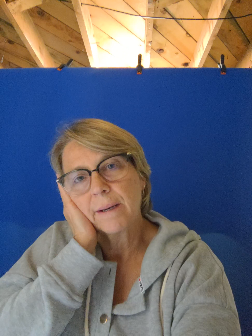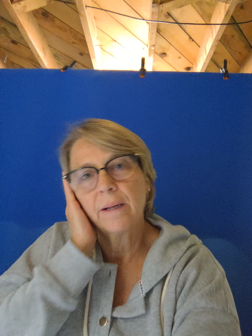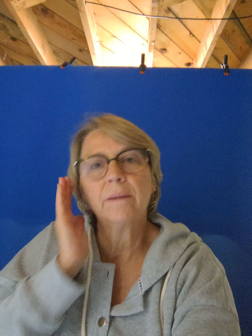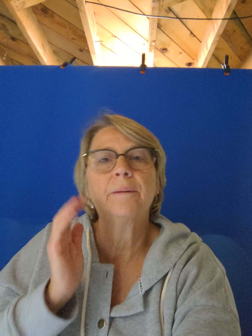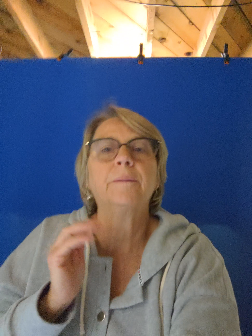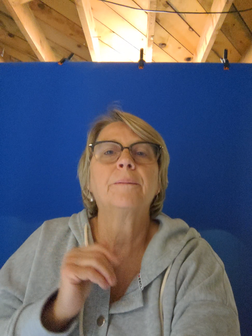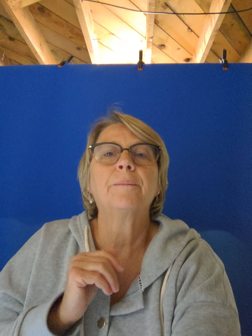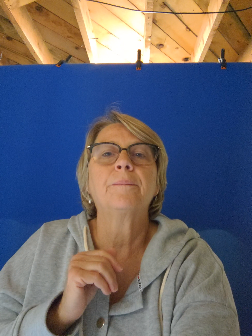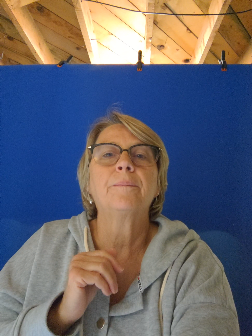bed